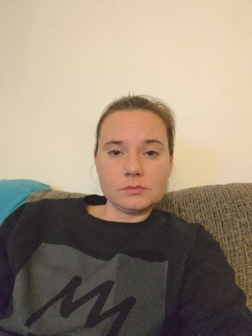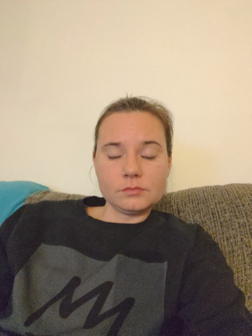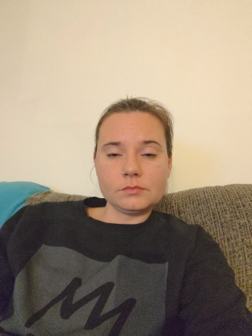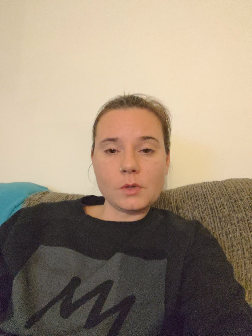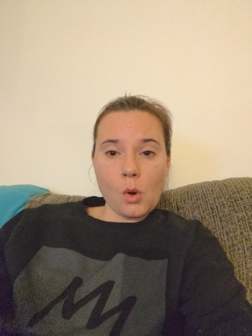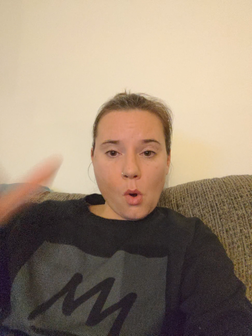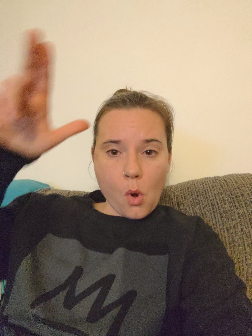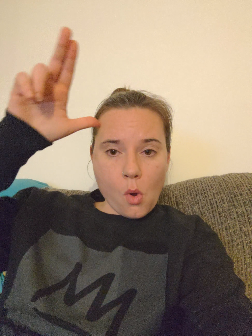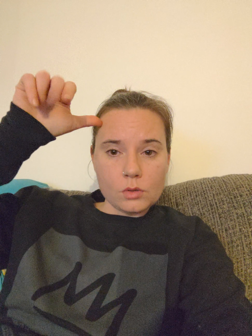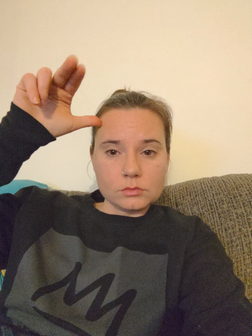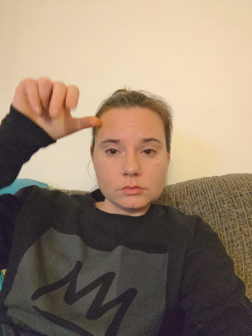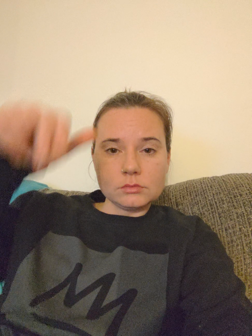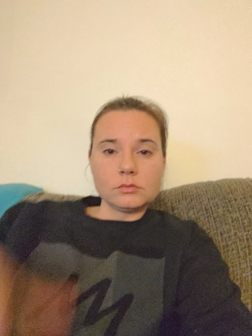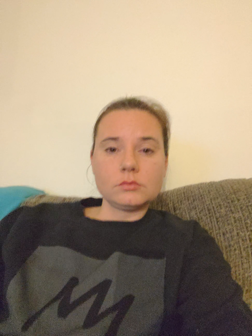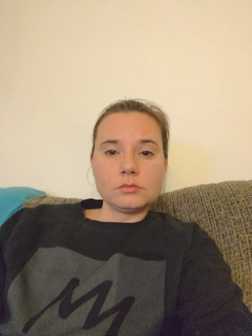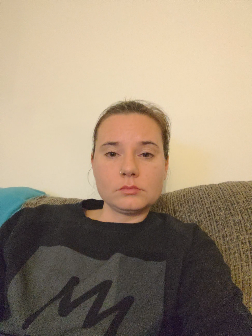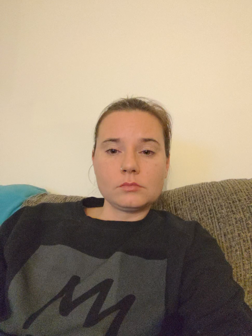horse